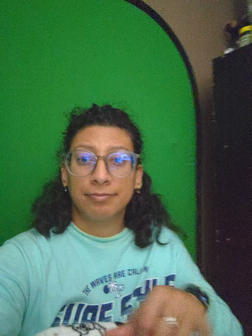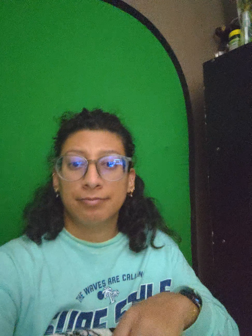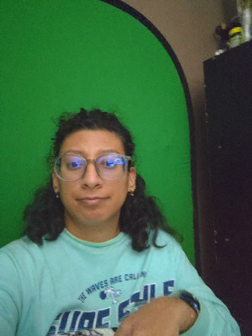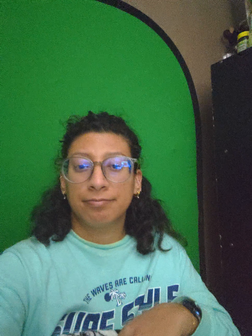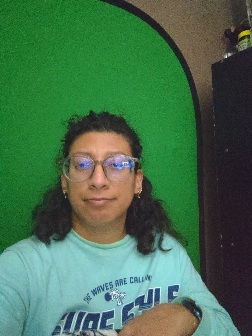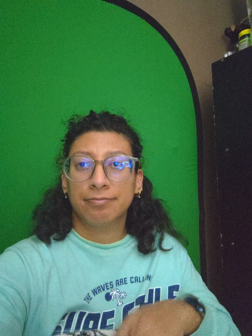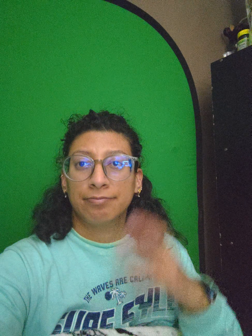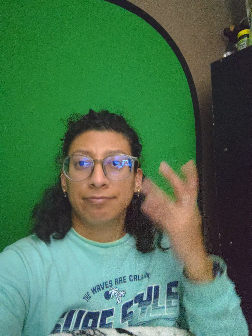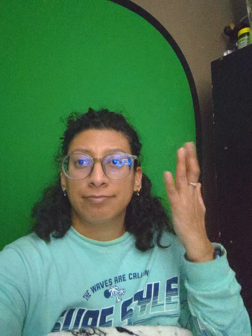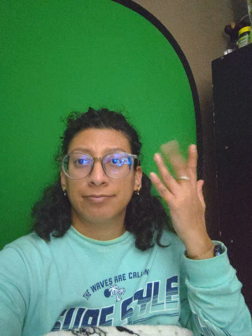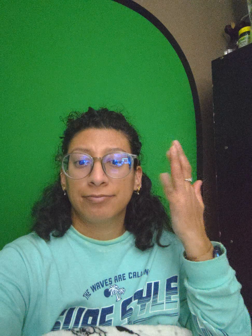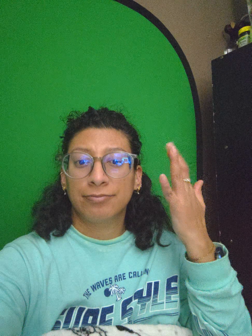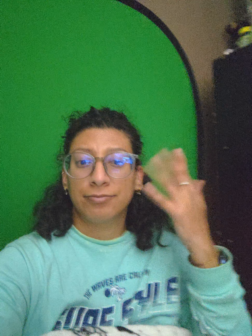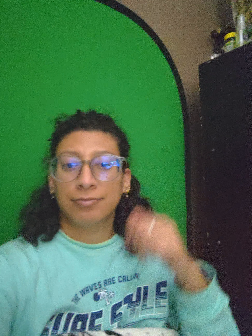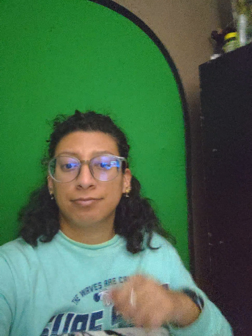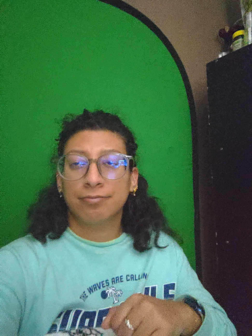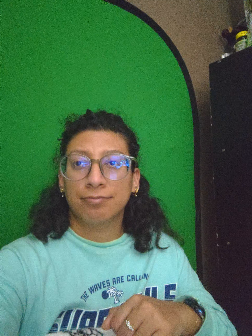finger